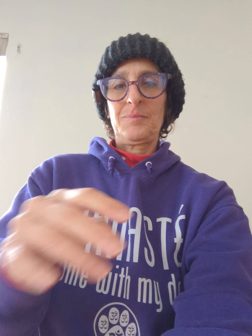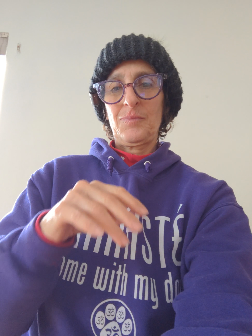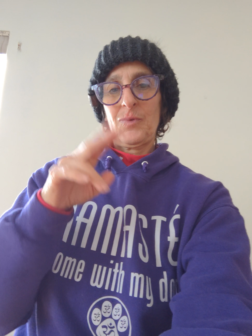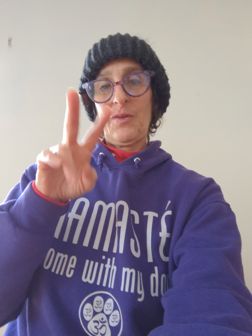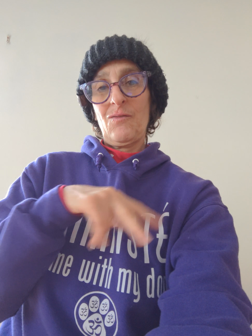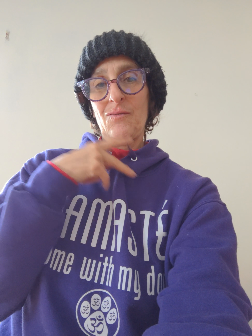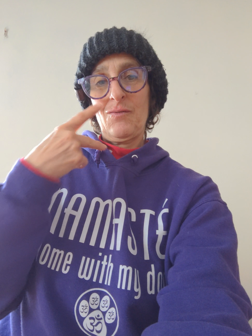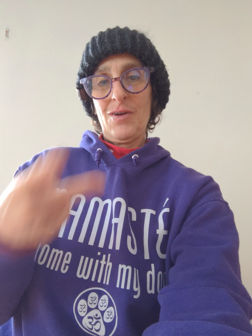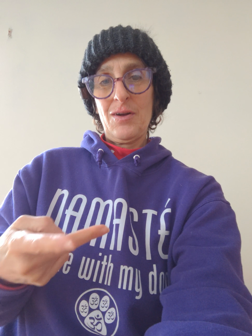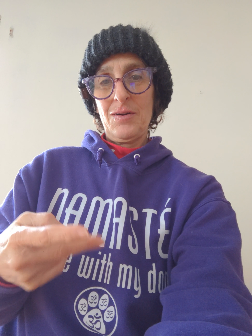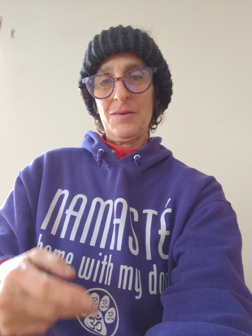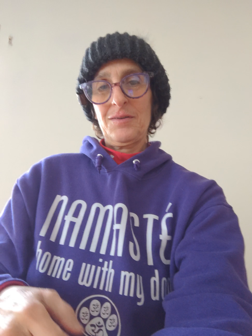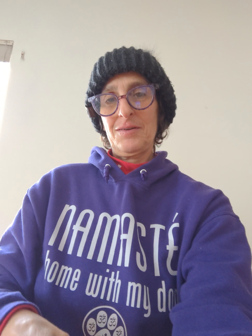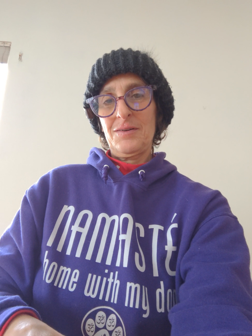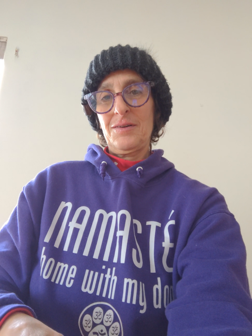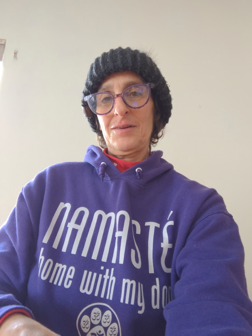fall